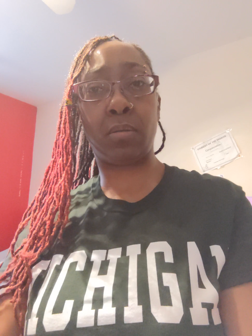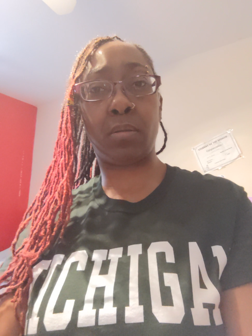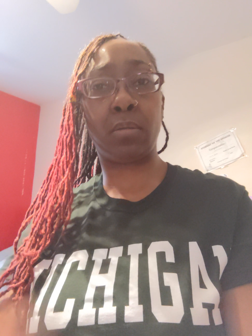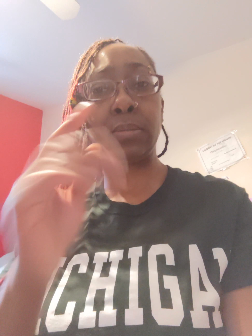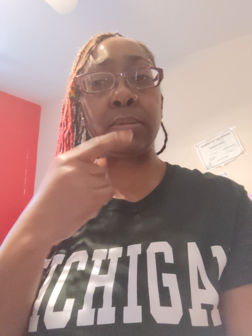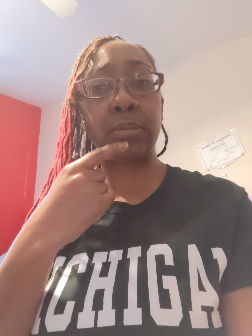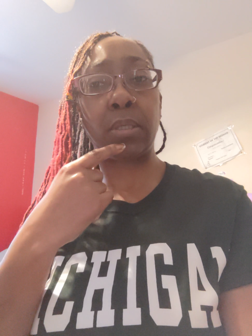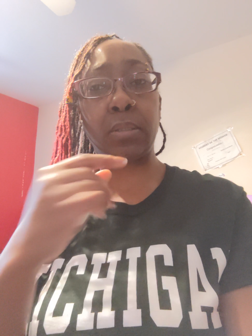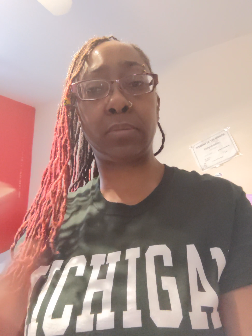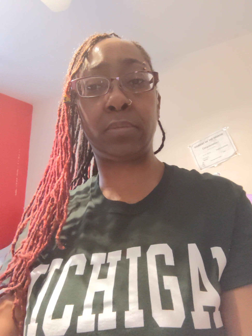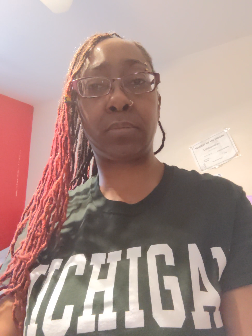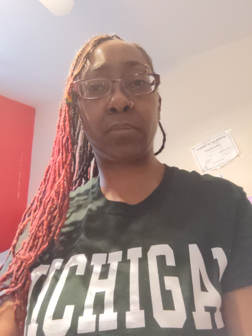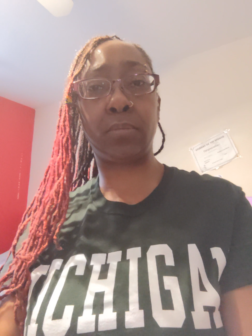say